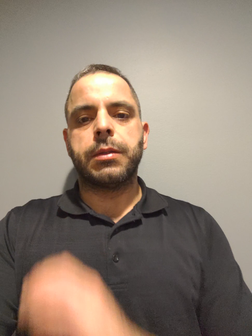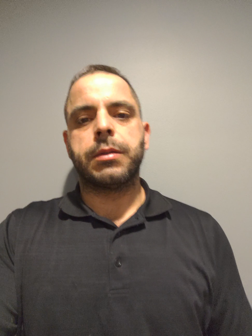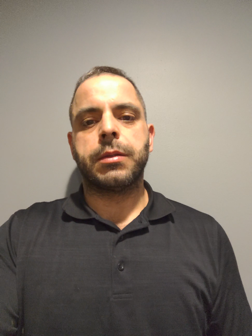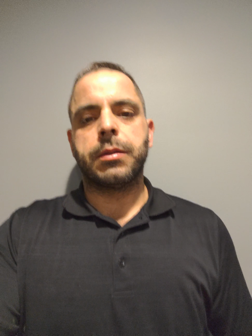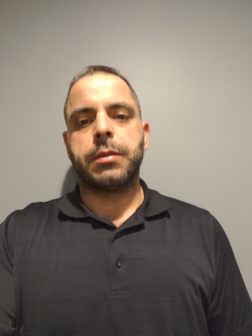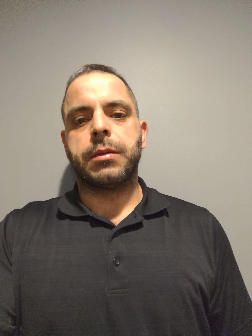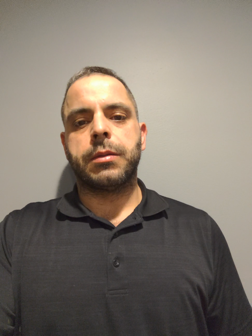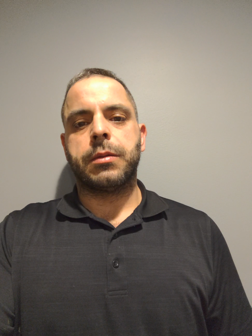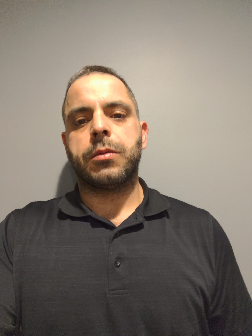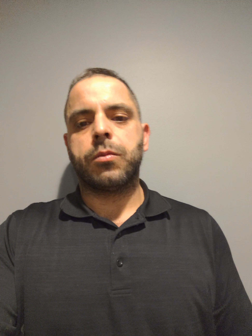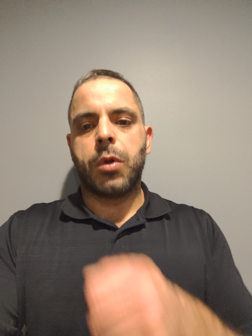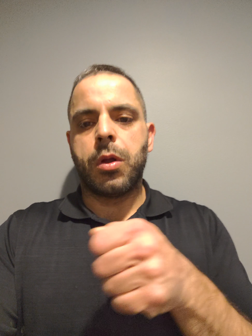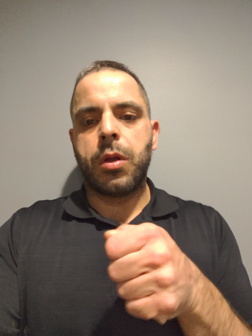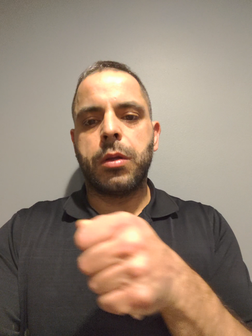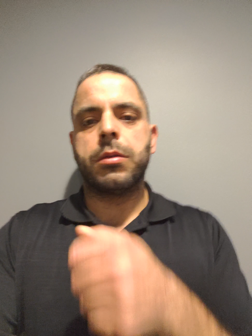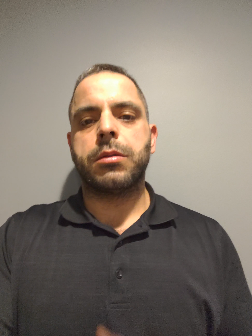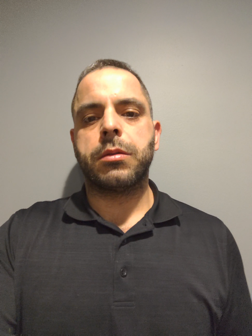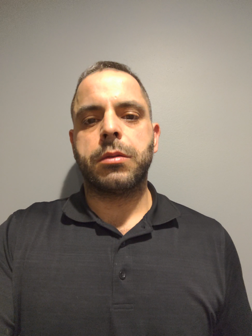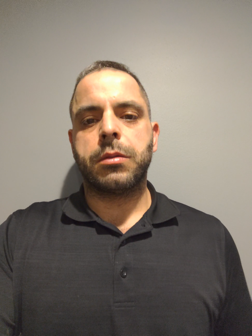drawer